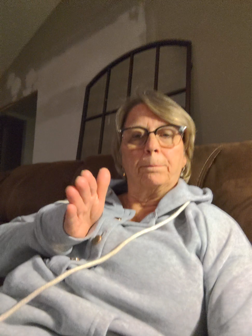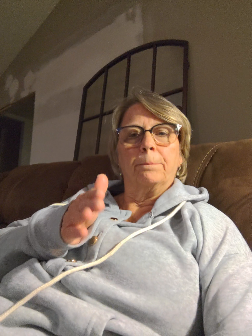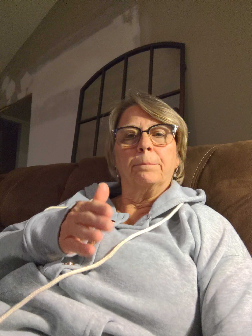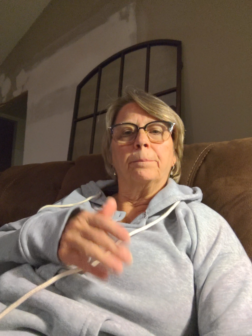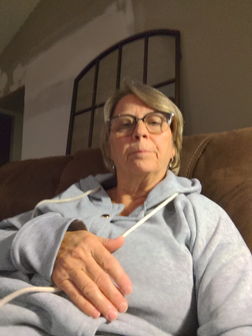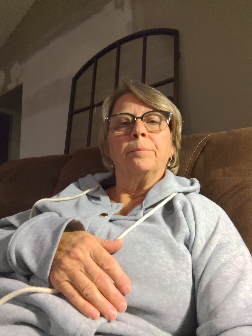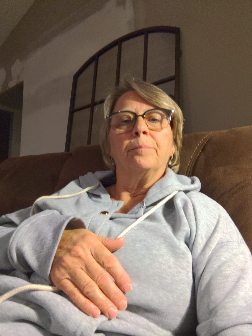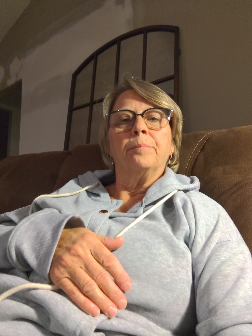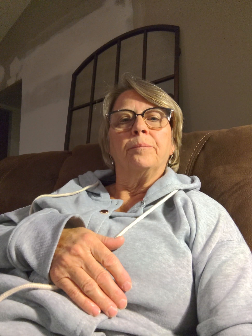room